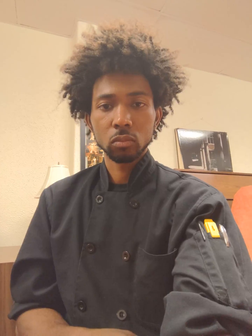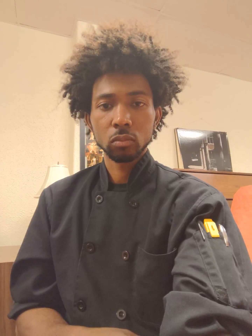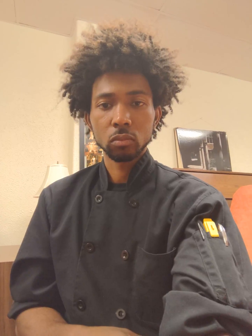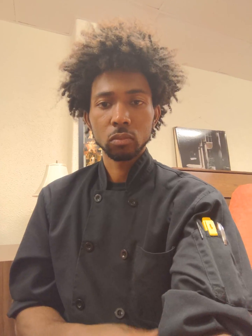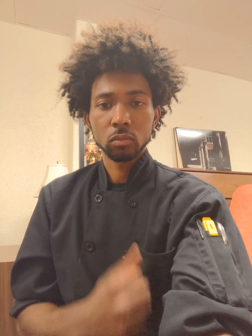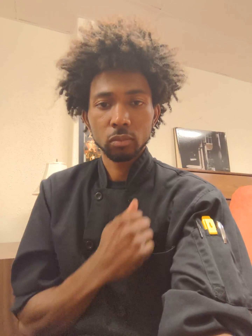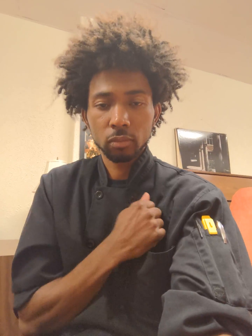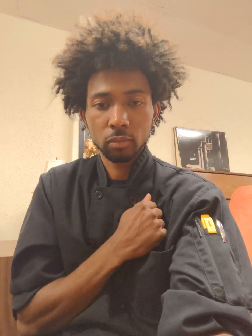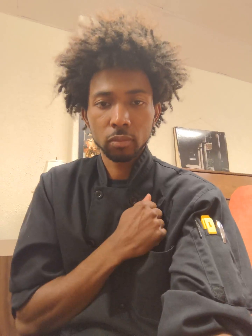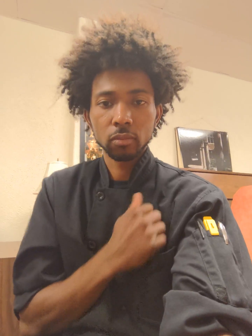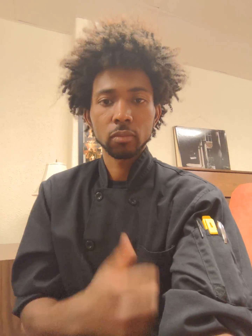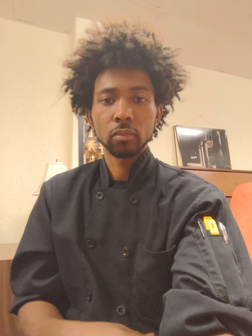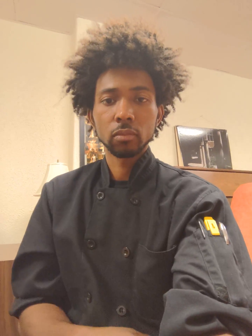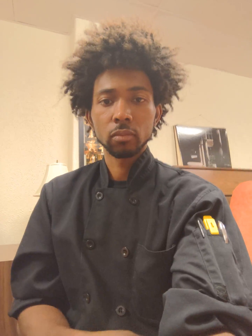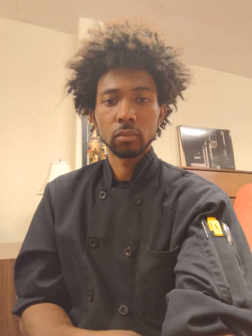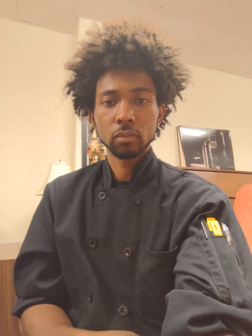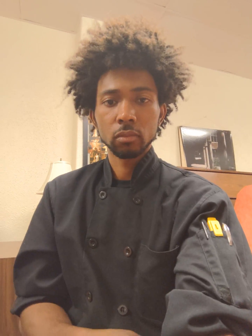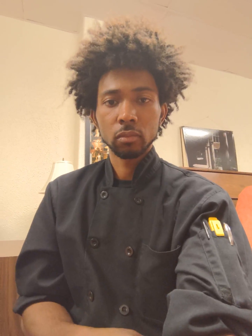hug